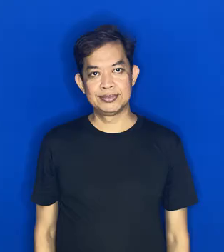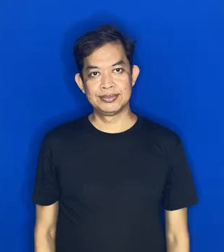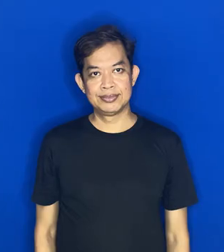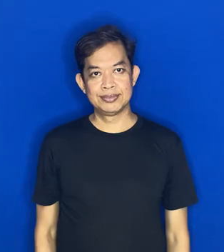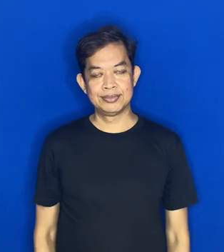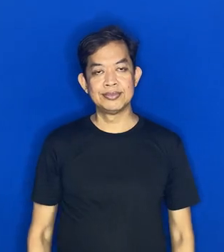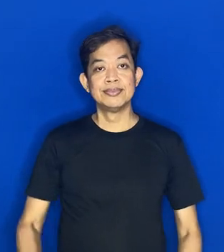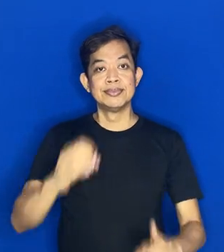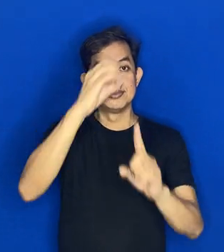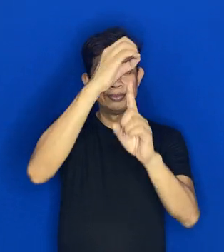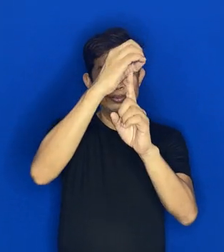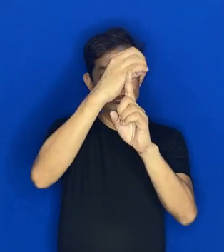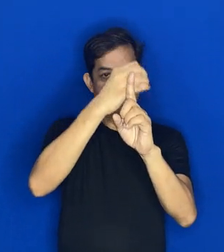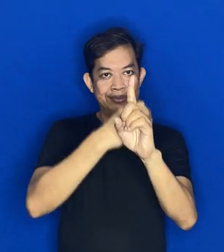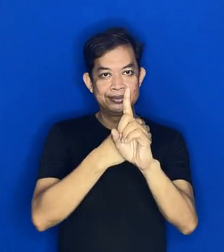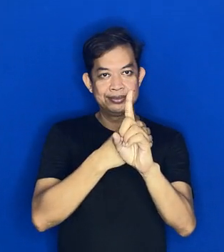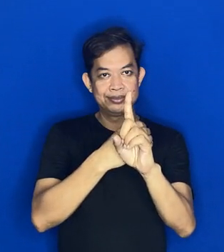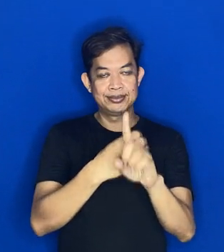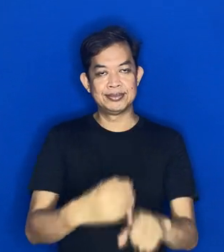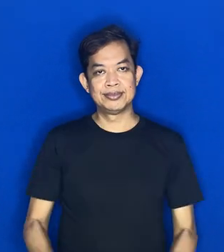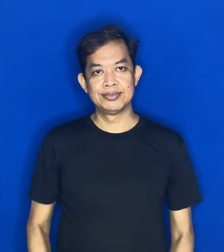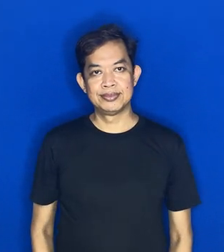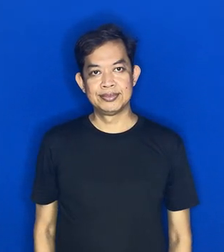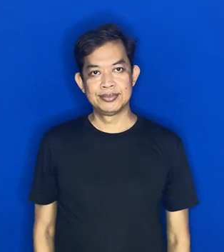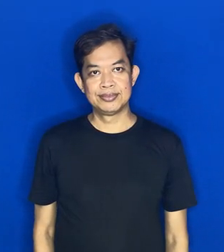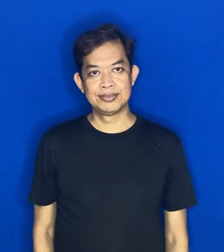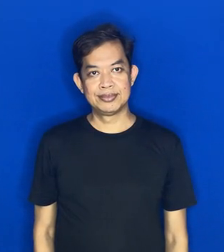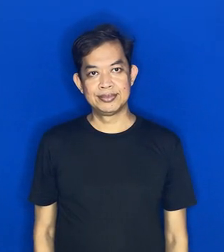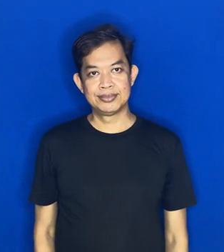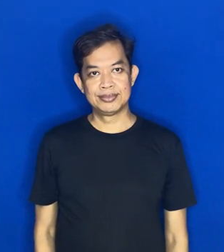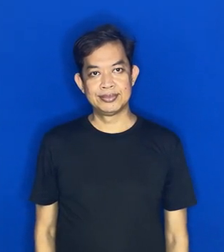october